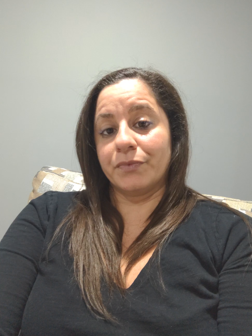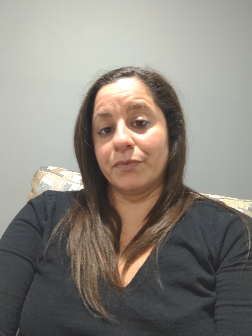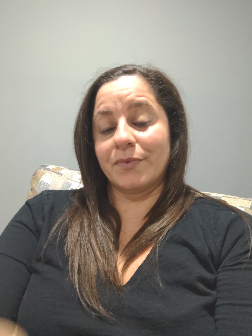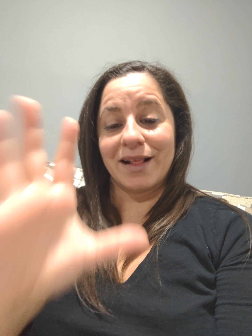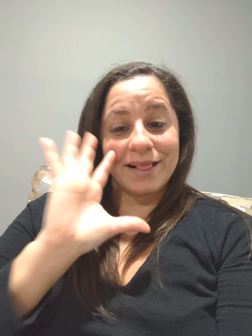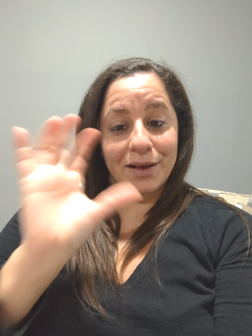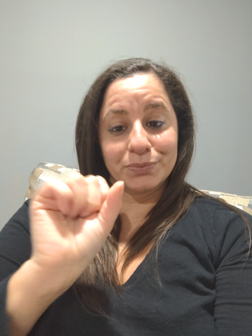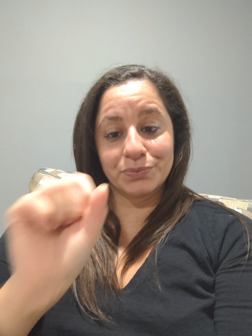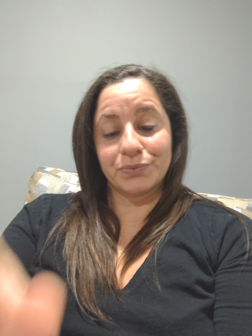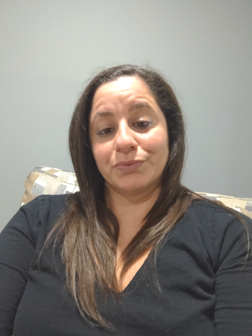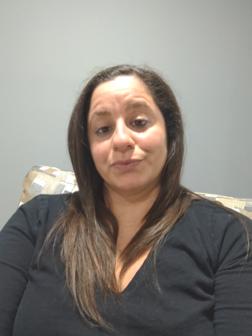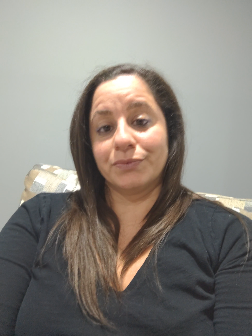loud